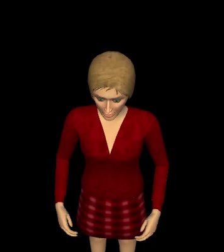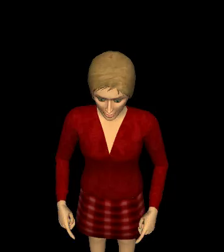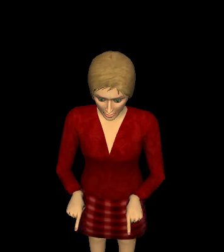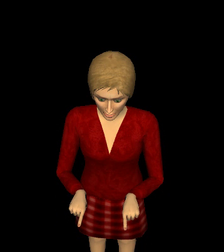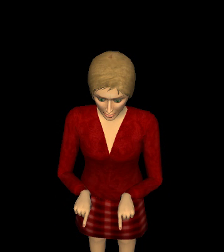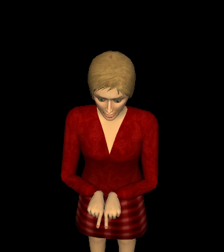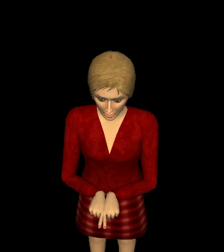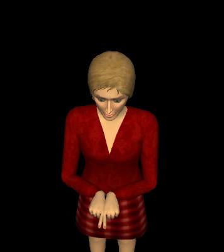نفس